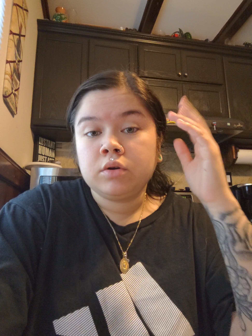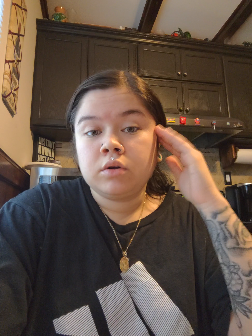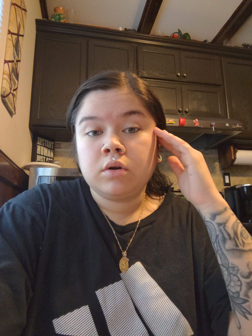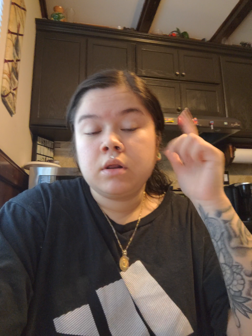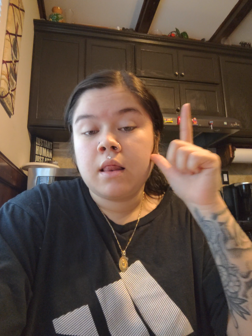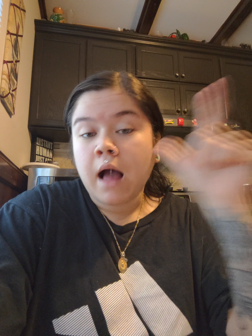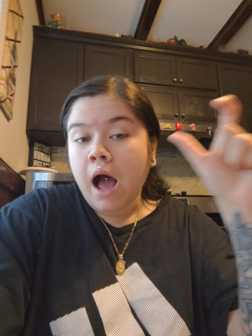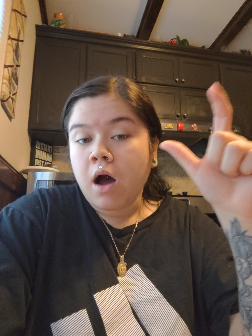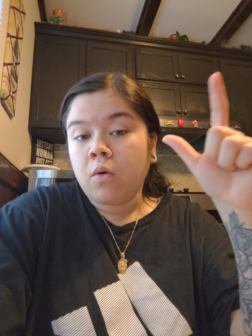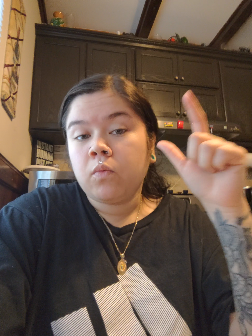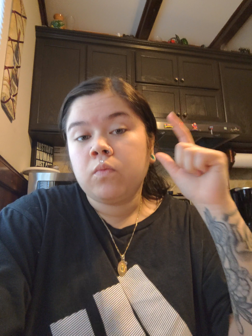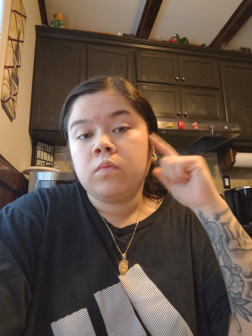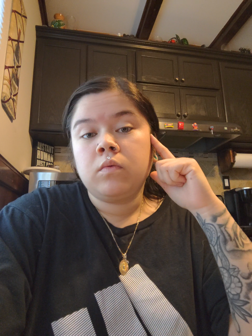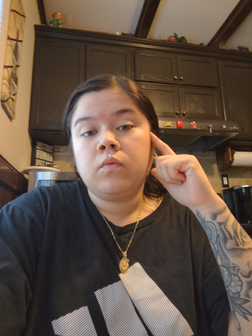loud